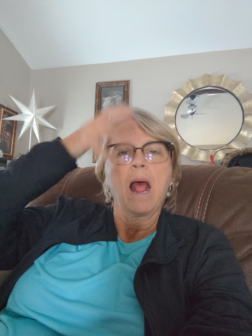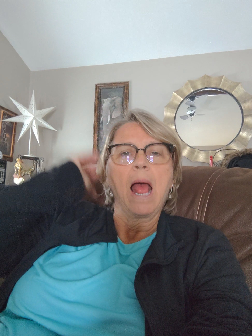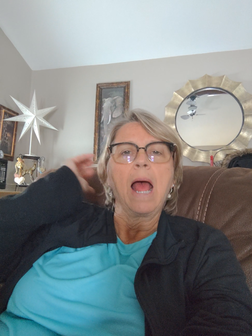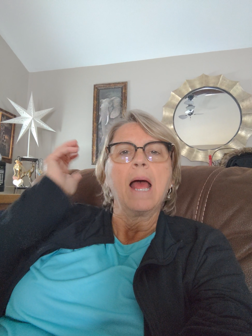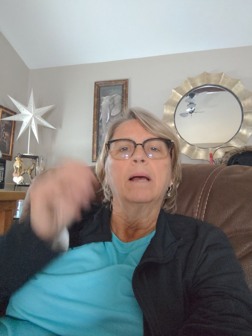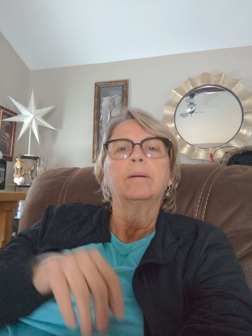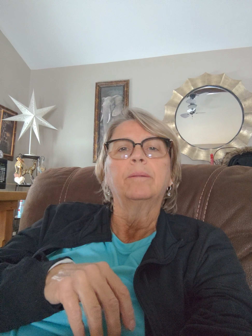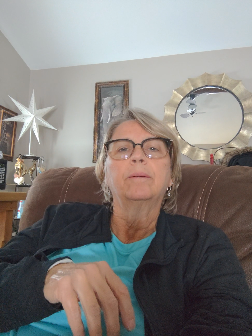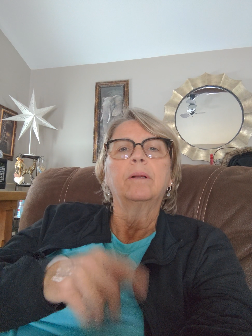lion